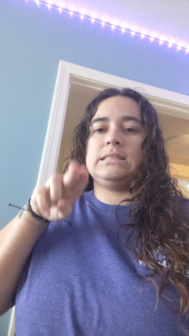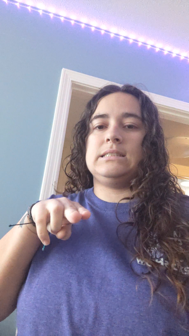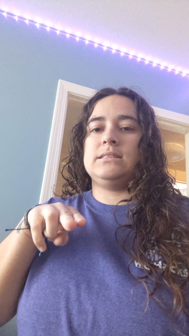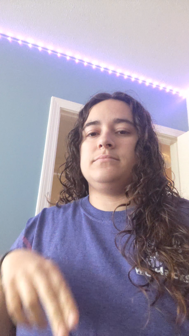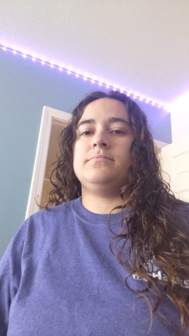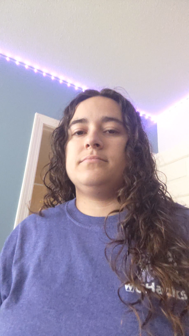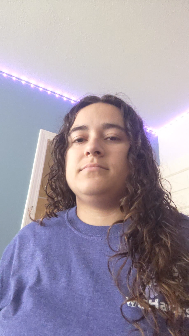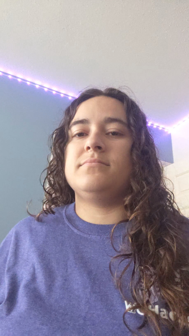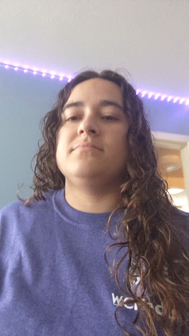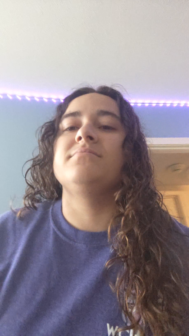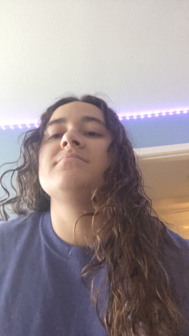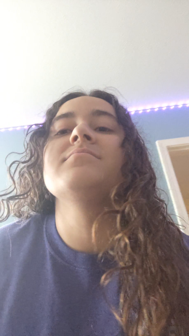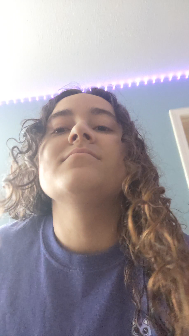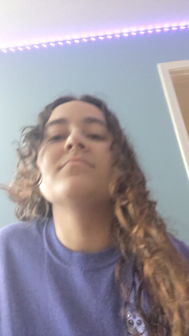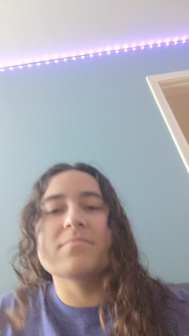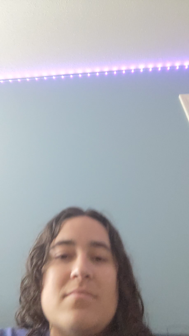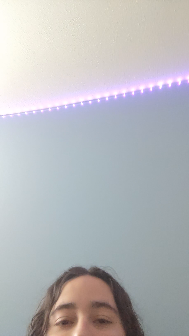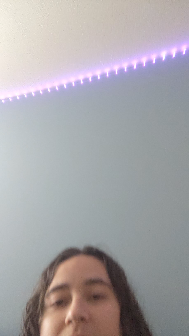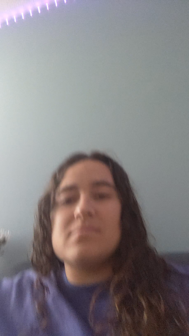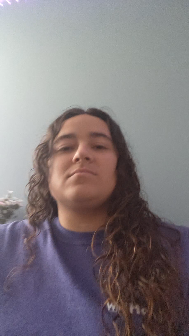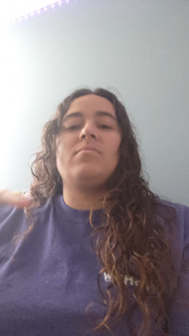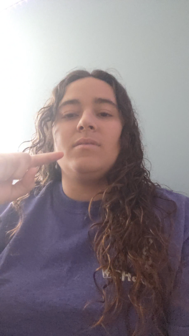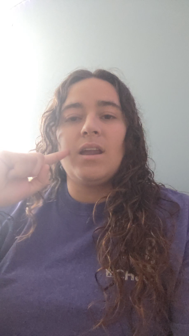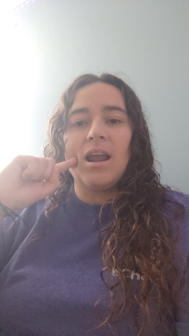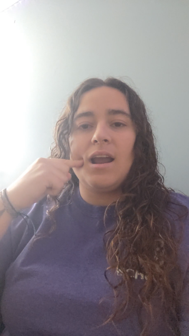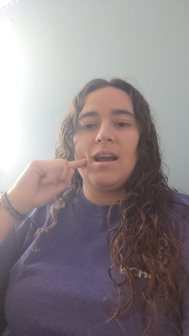candy